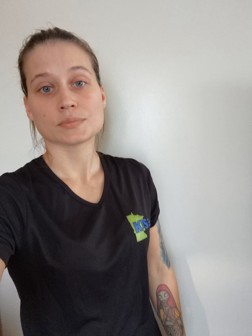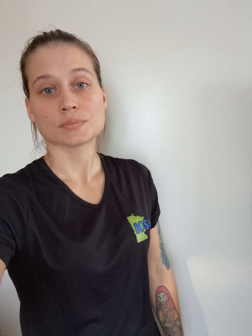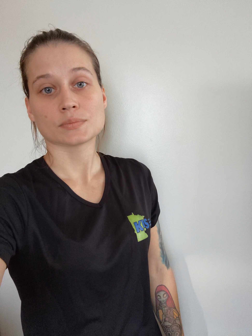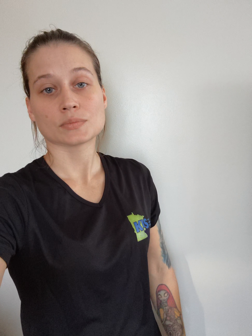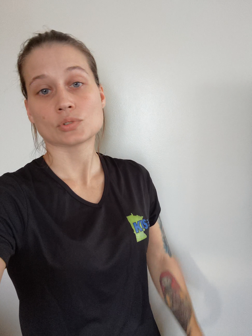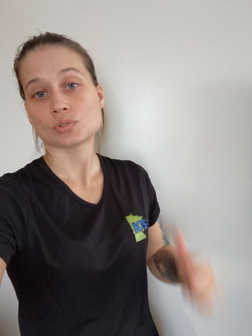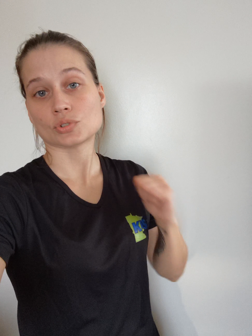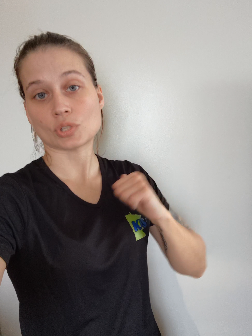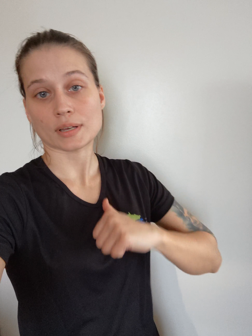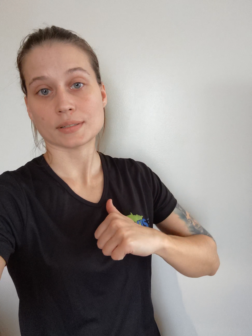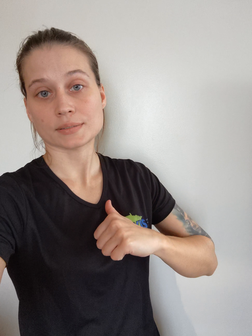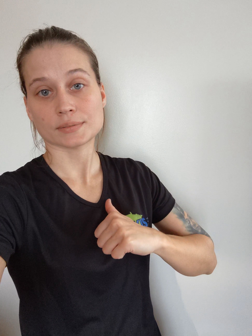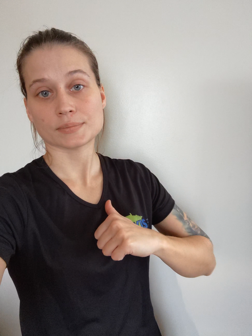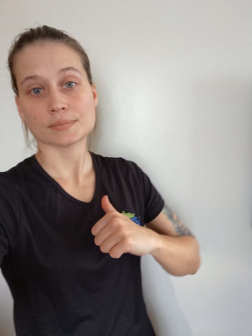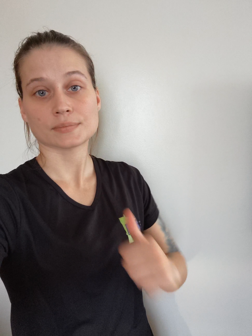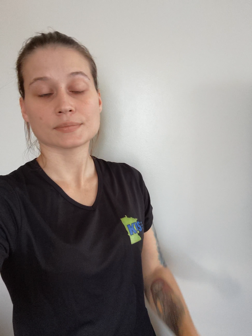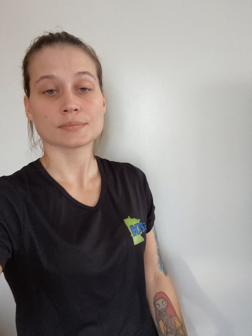jacket